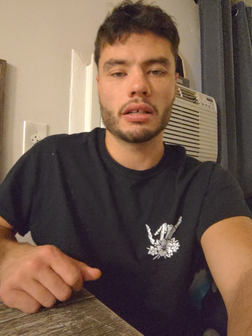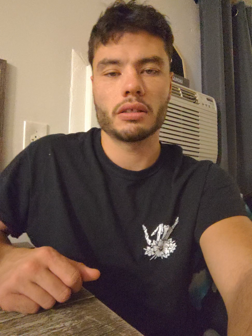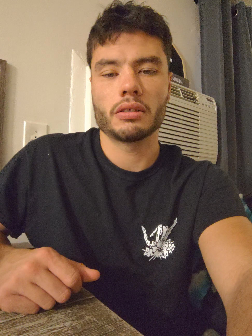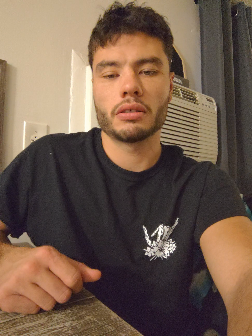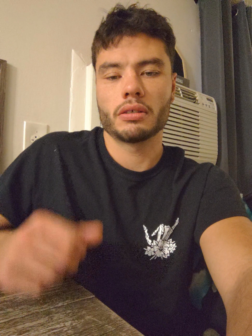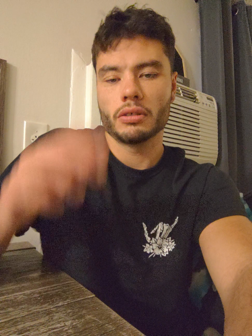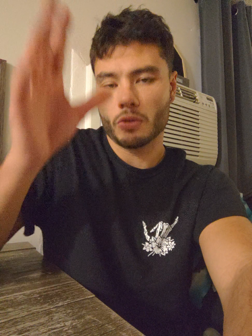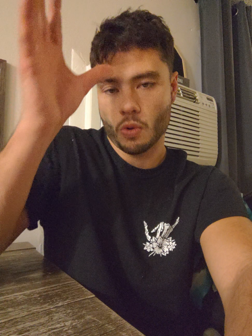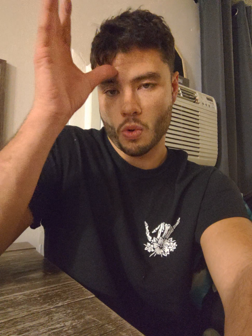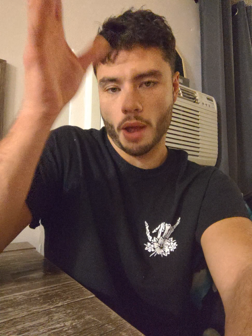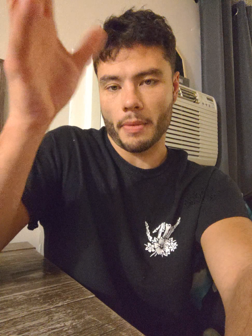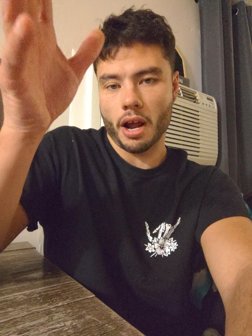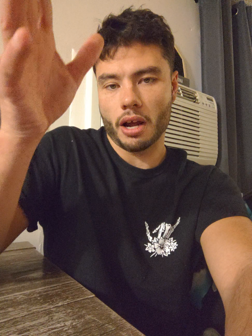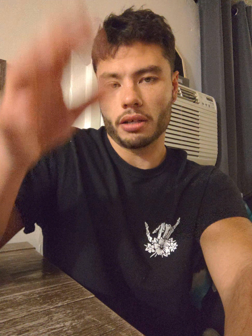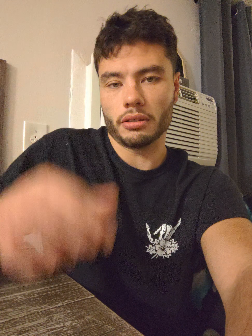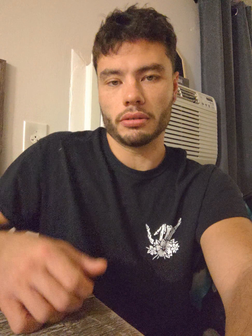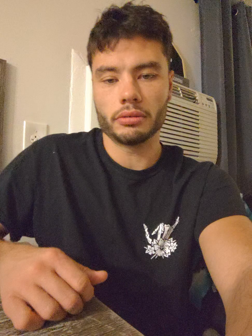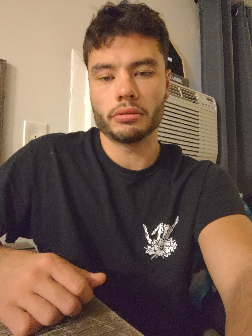grandpa